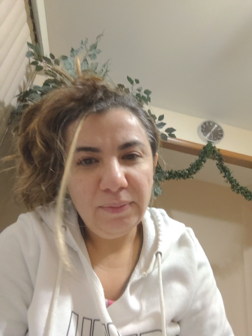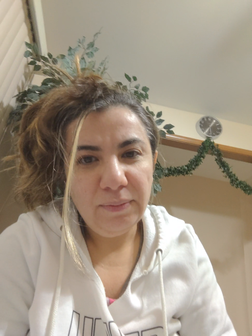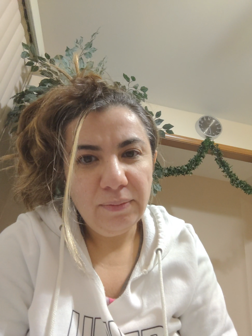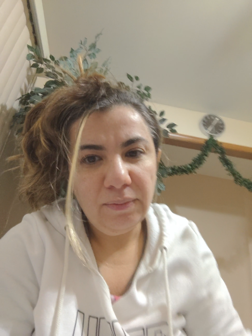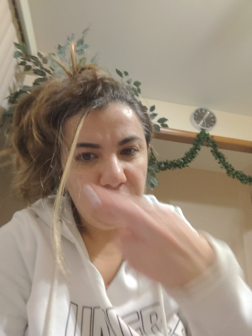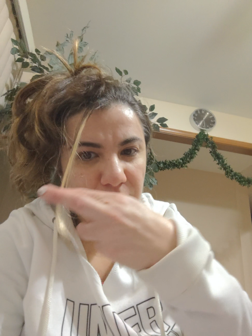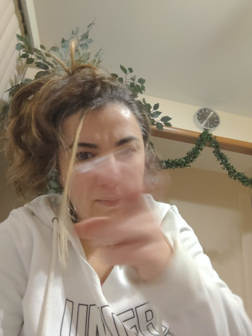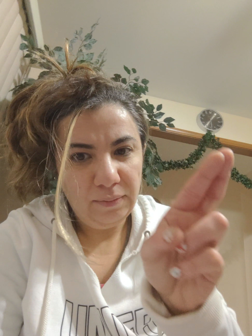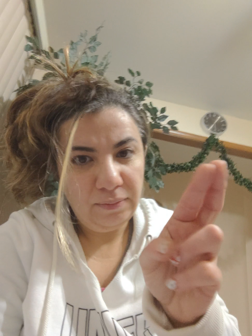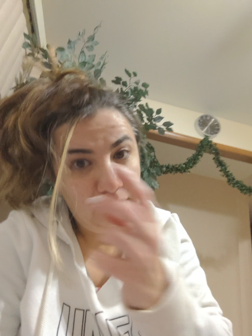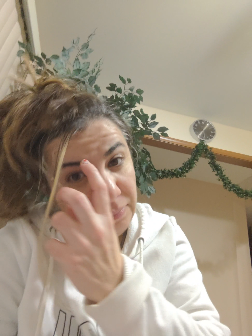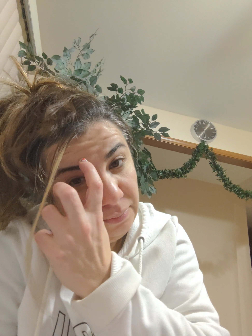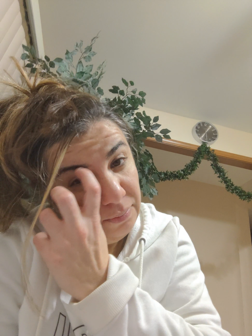room